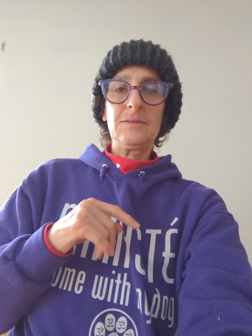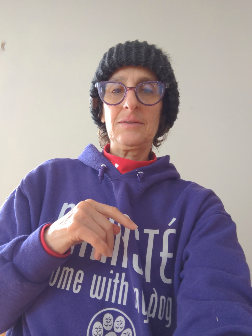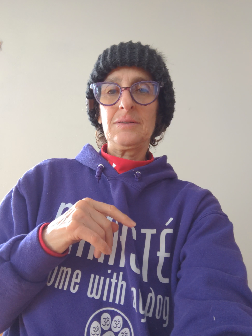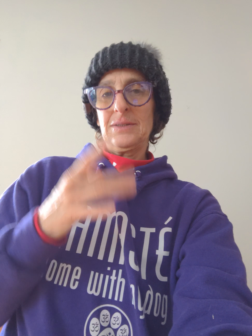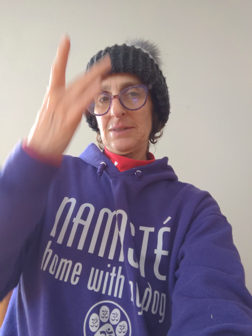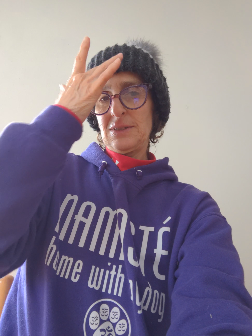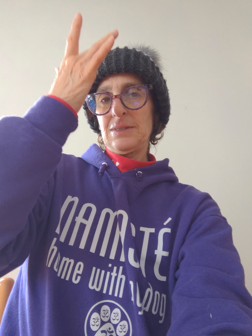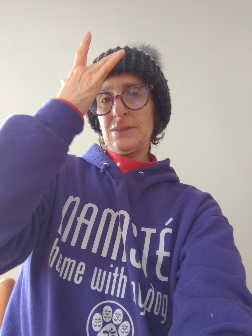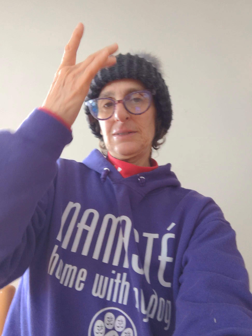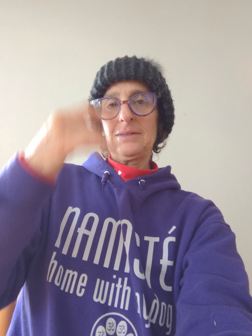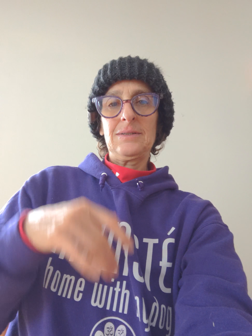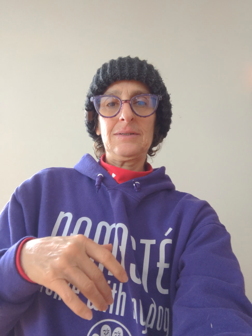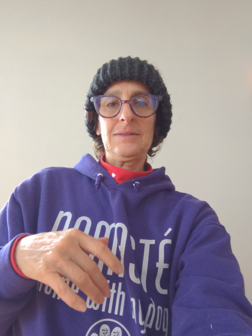sick